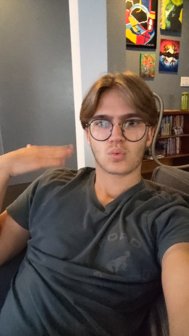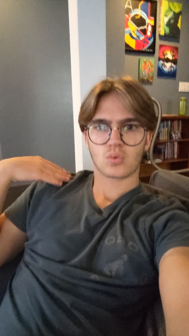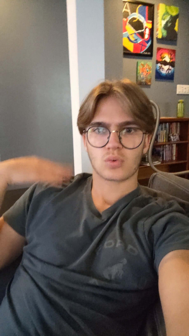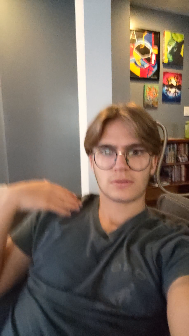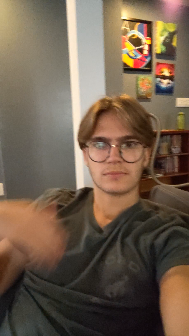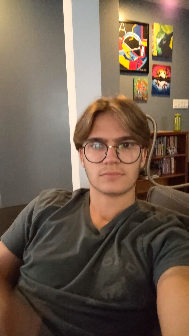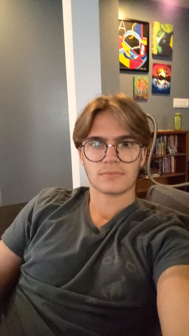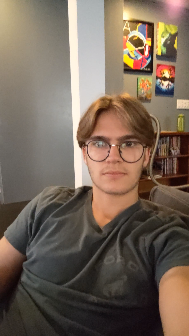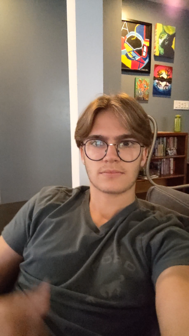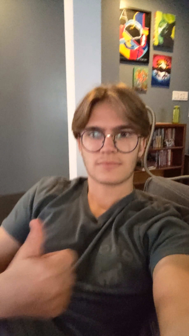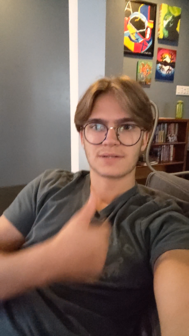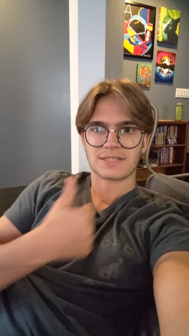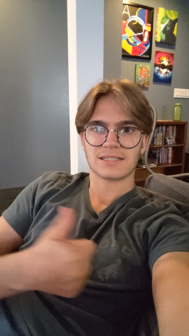basement